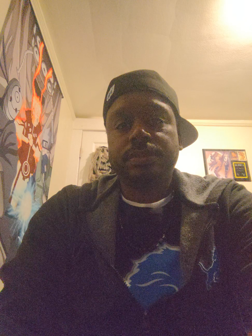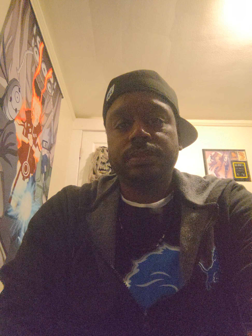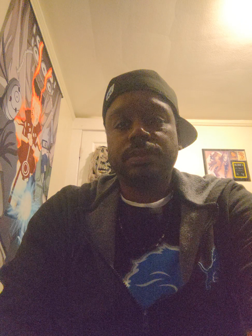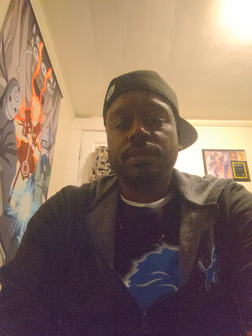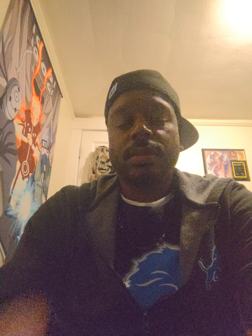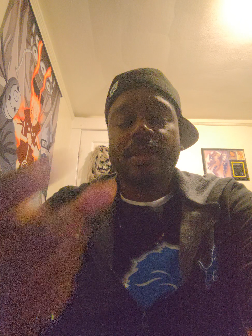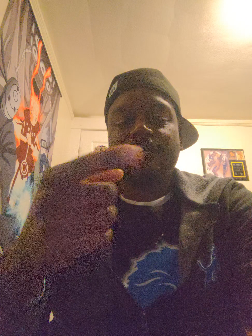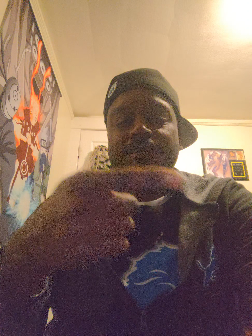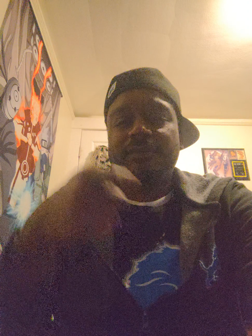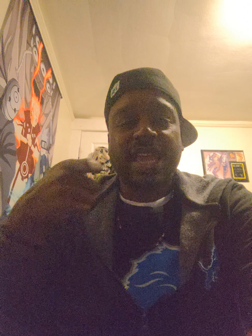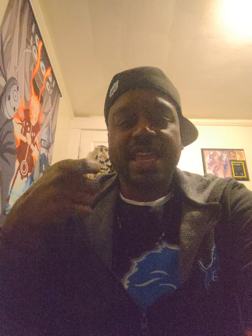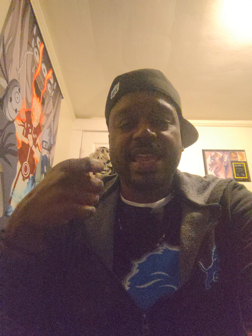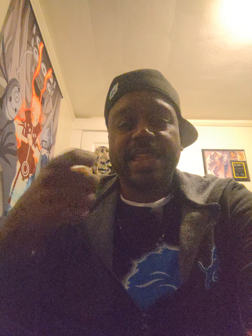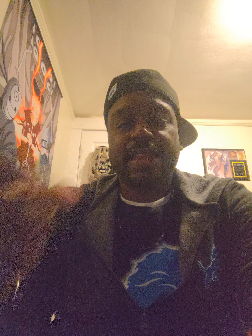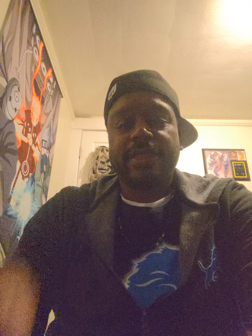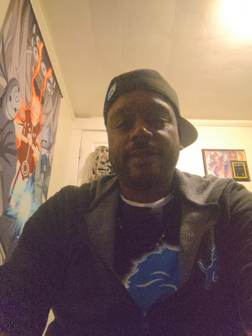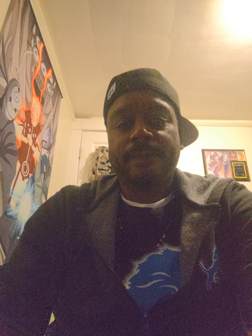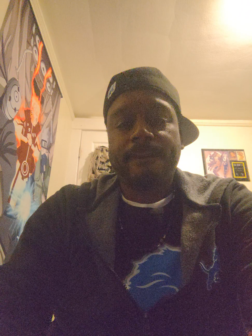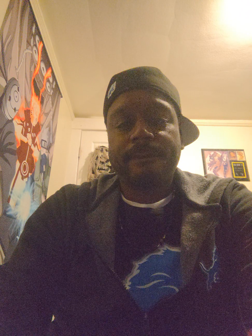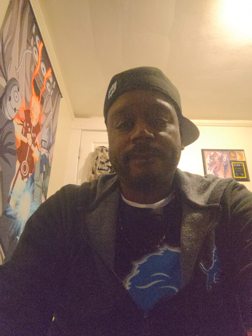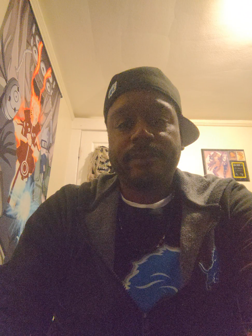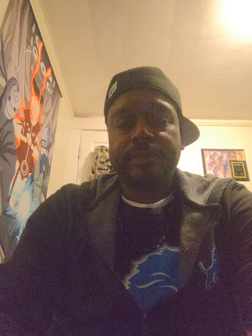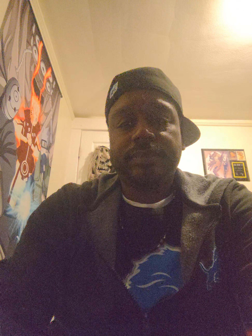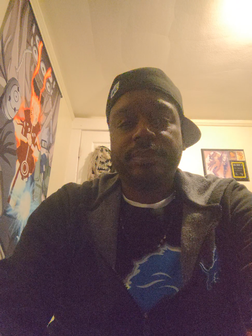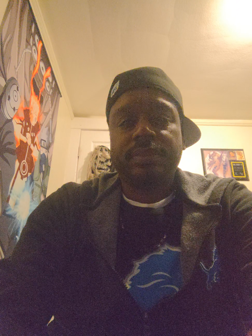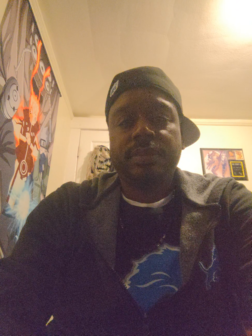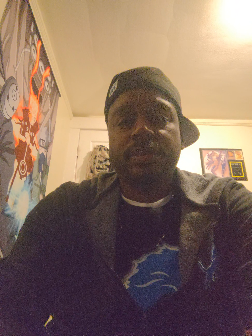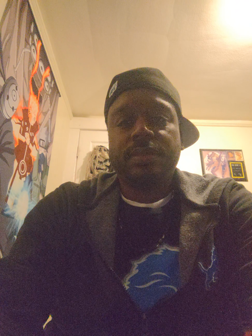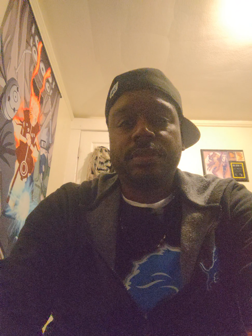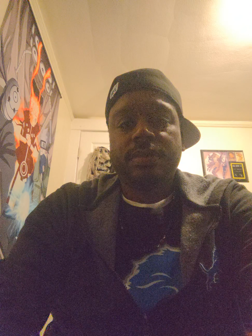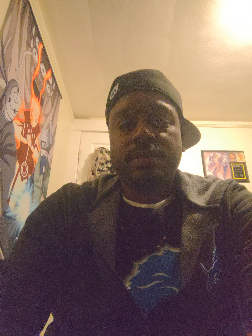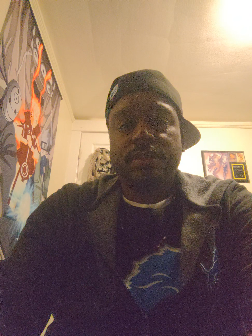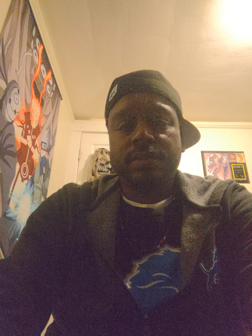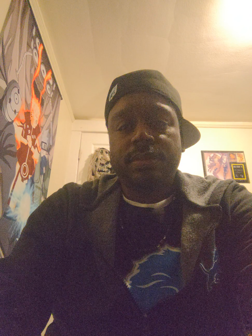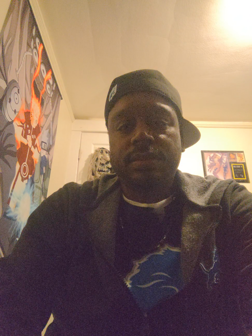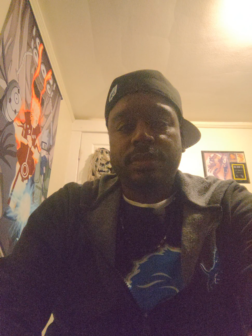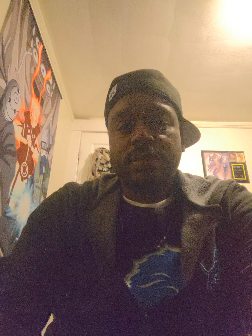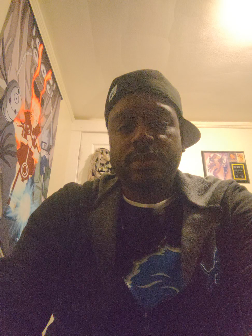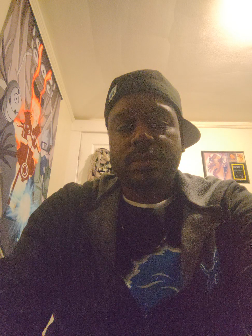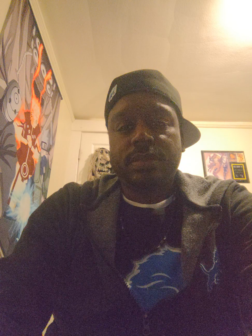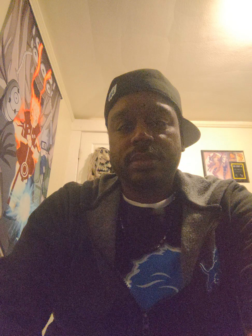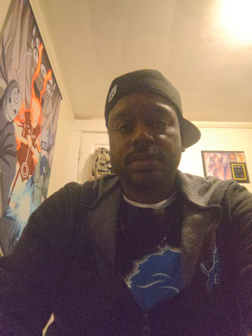fast